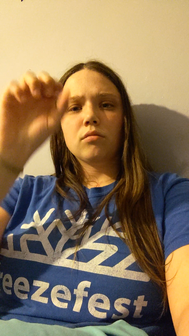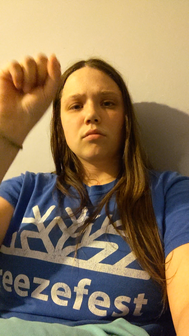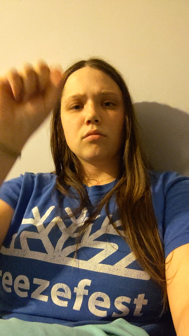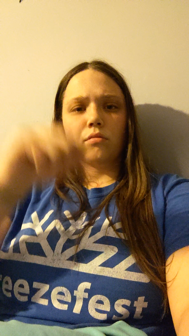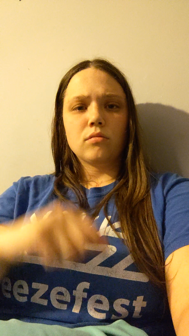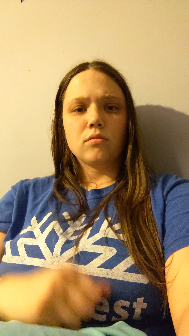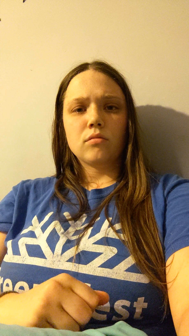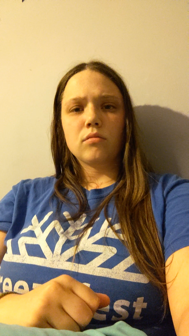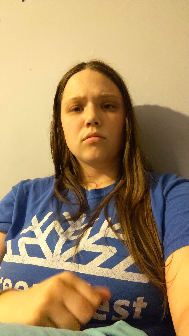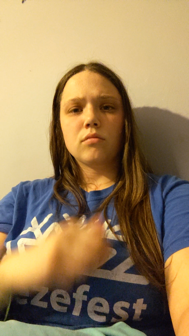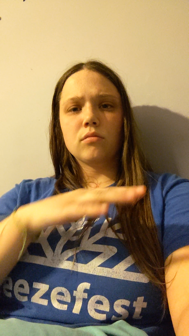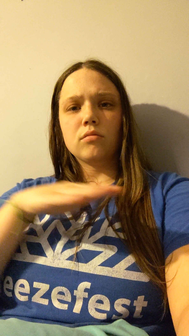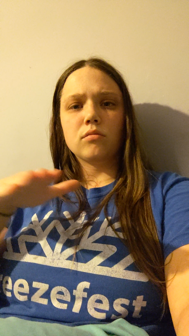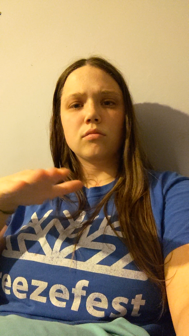nice